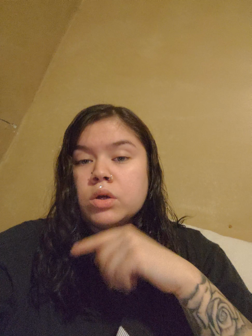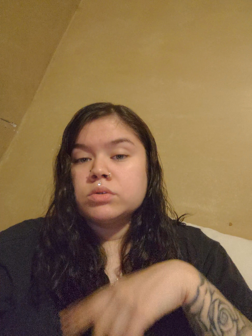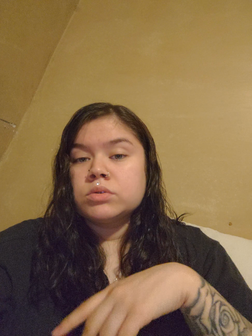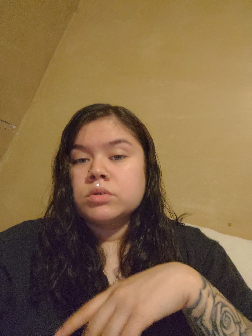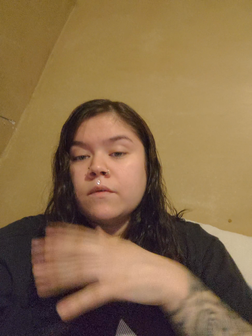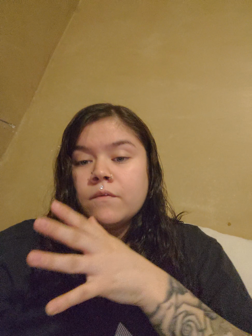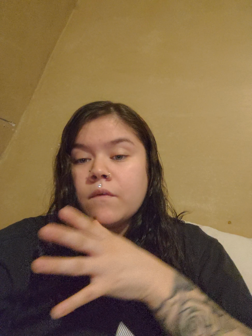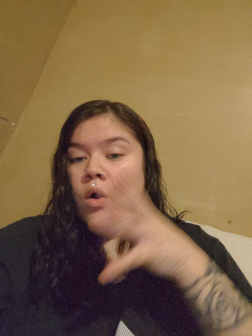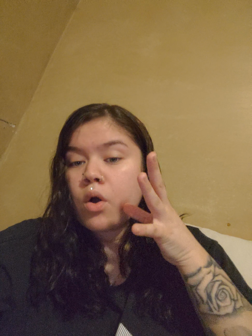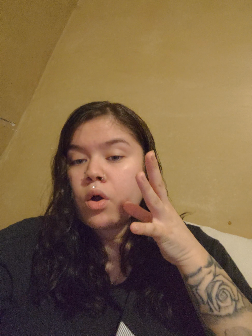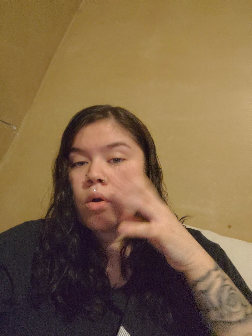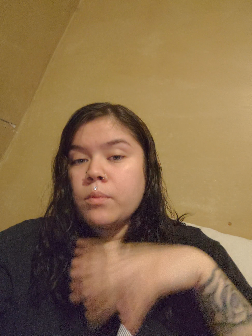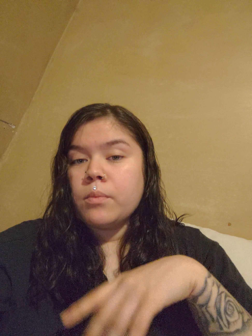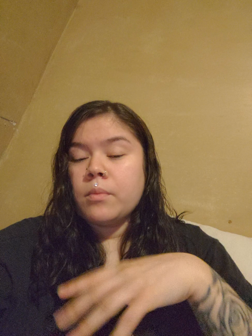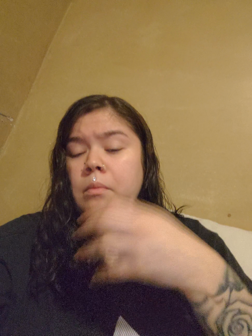farm